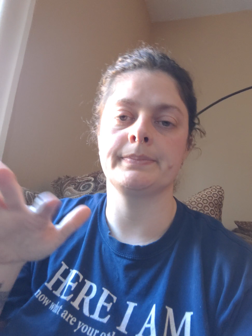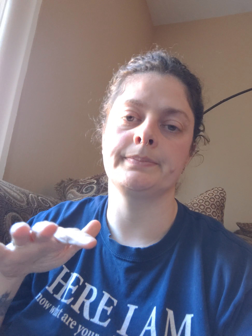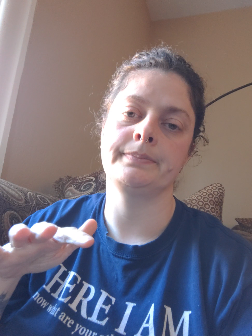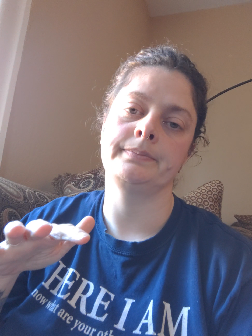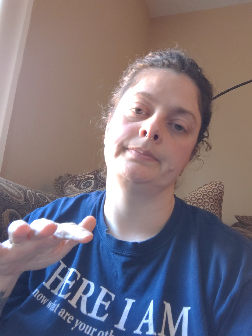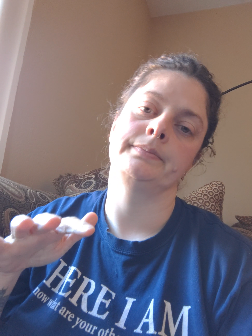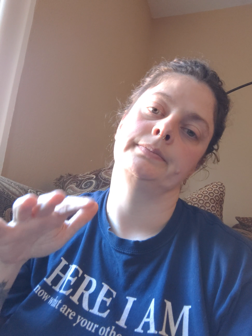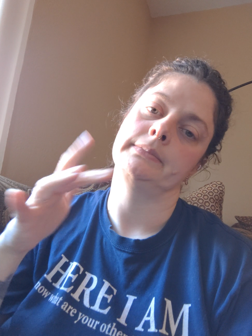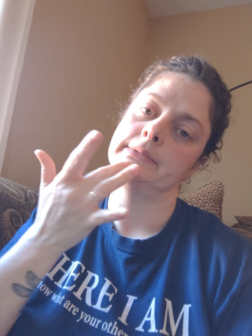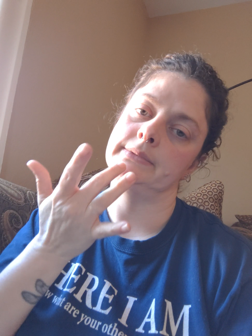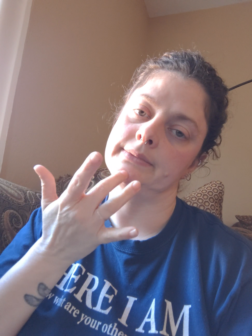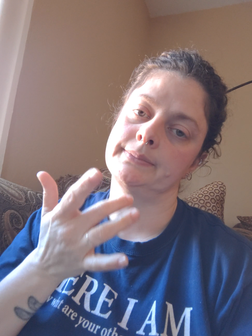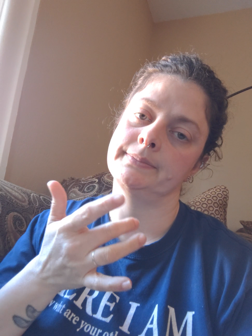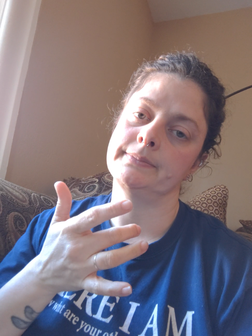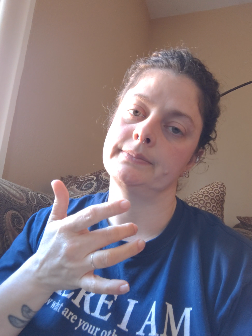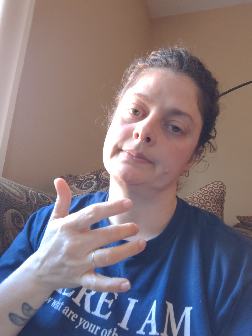taste